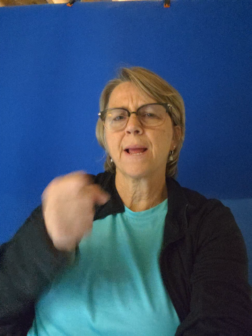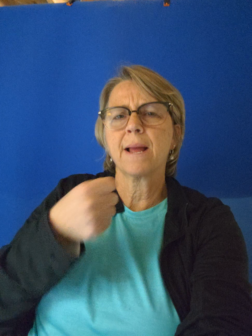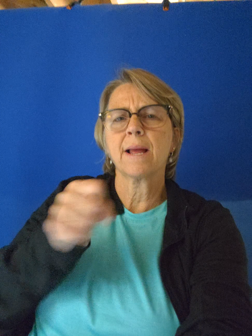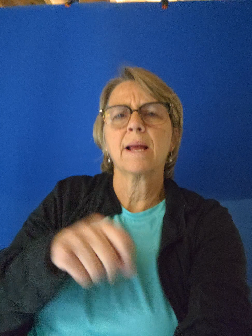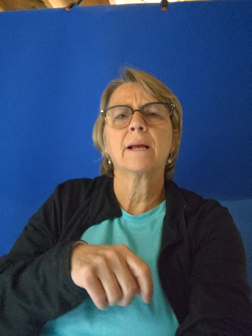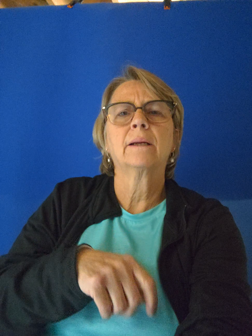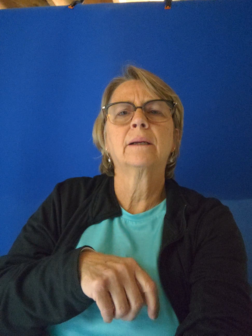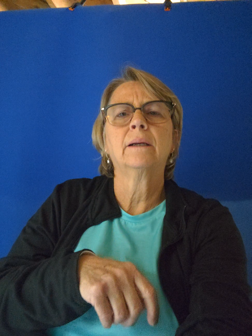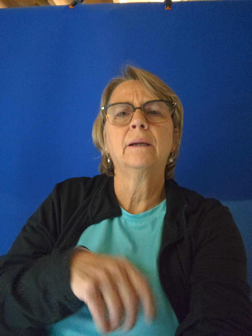make